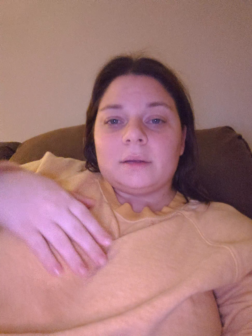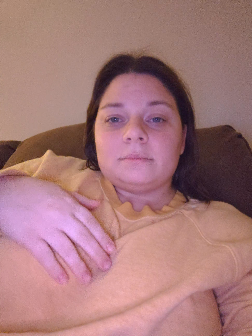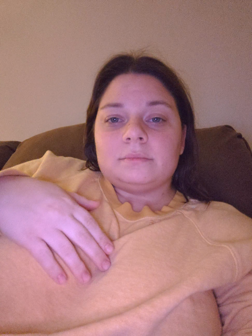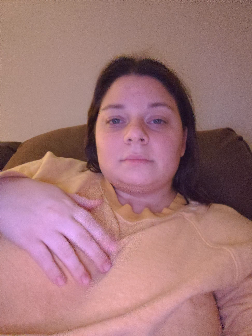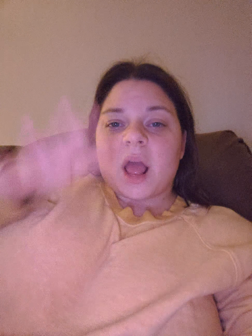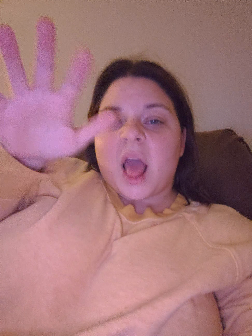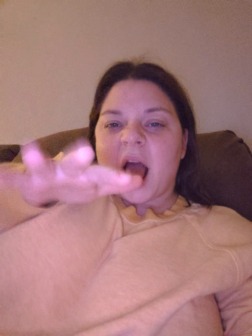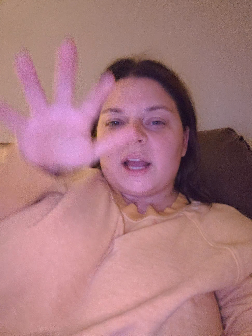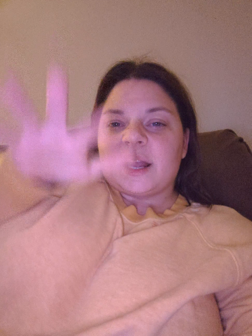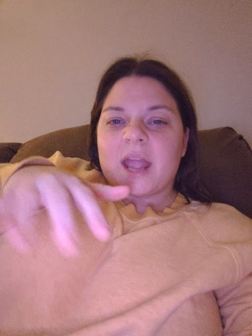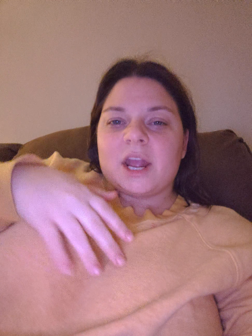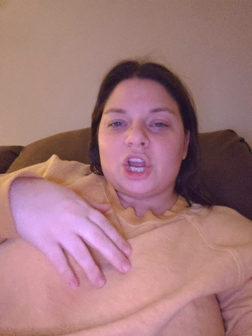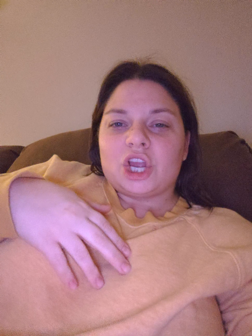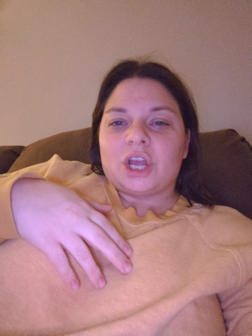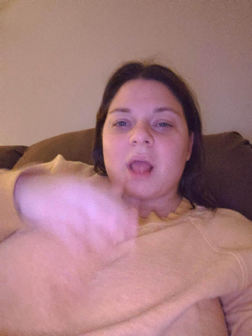alligator